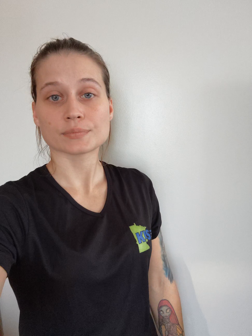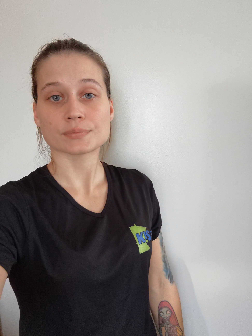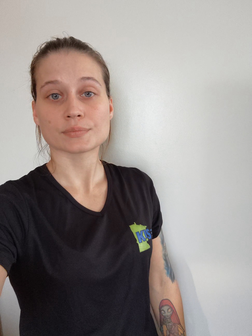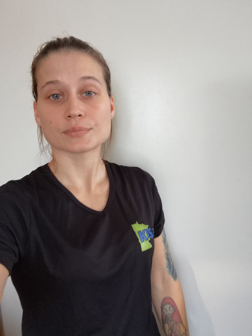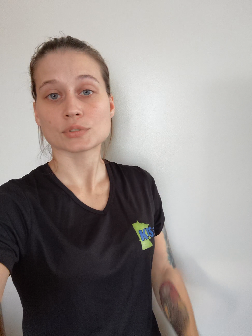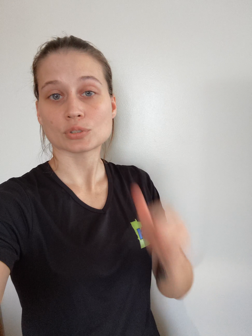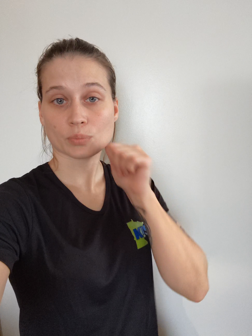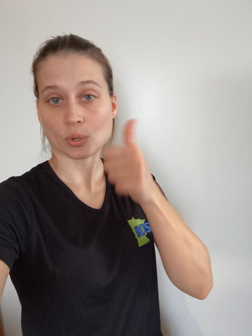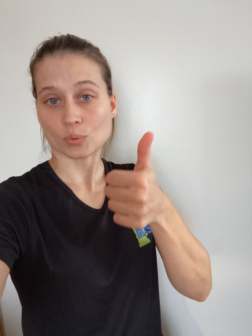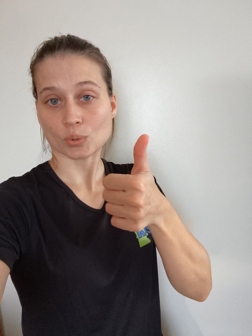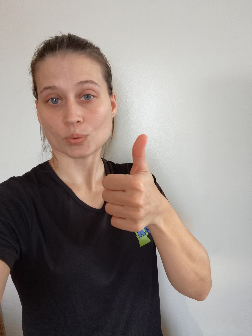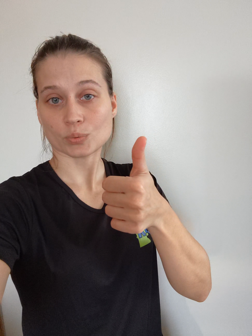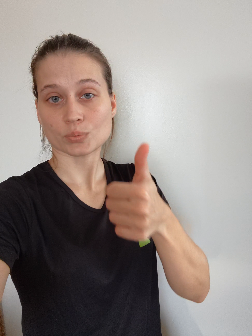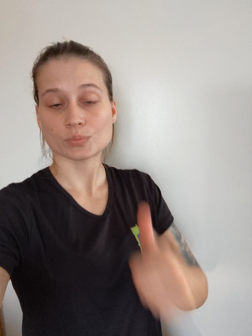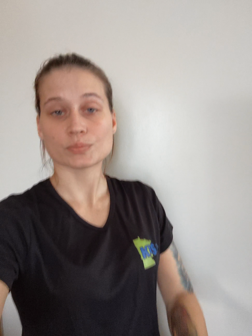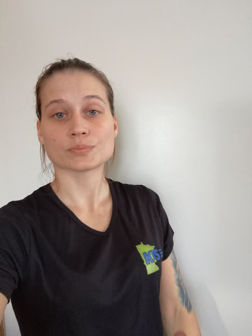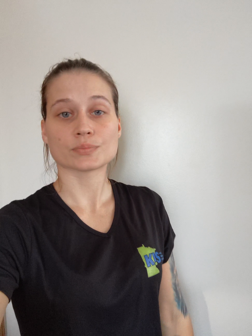tomorrow